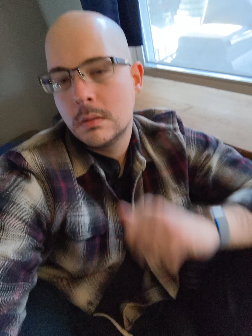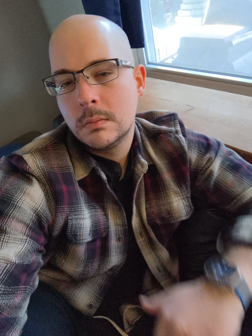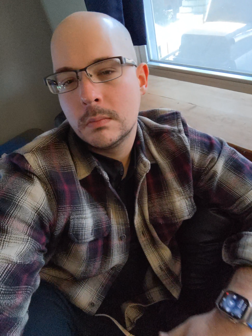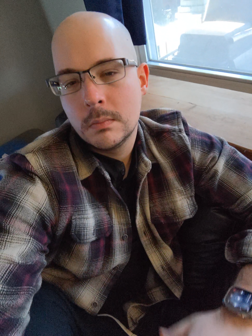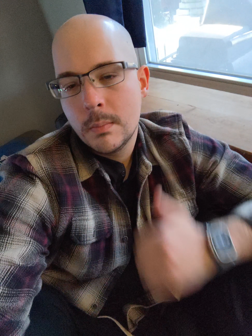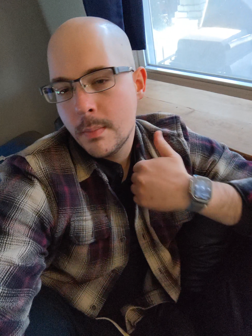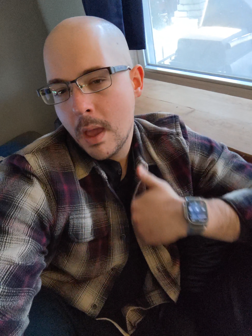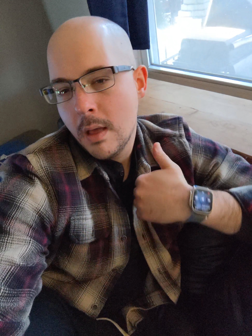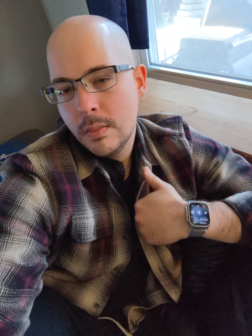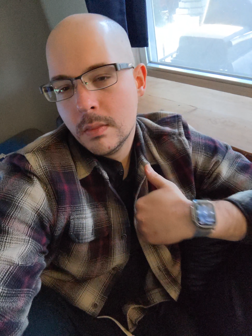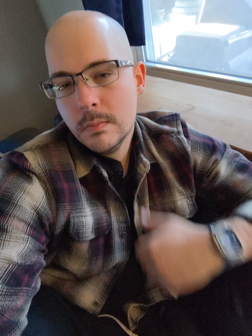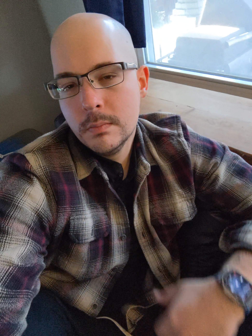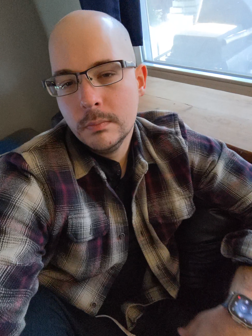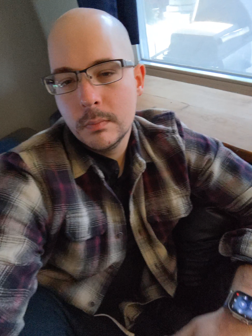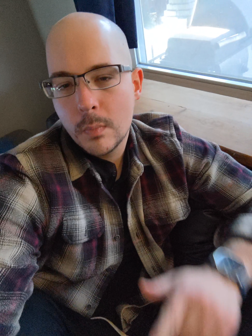bath